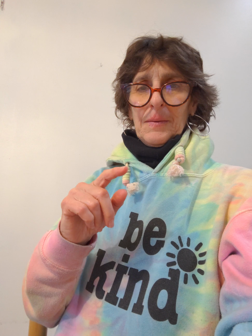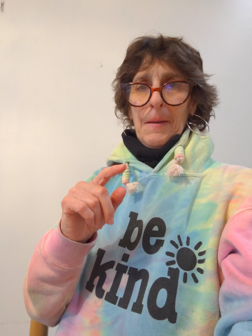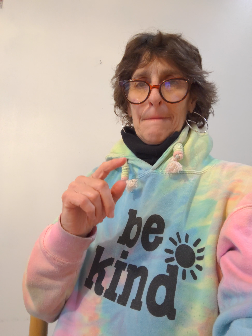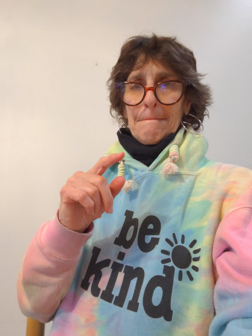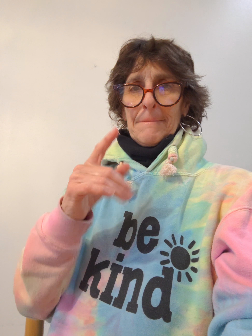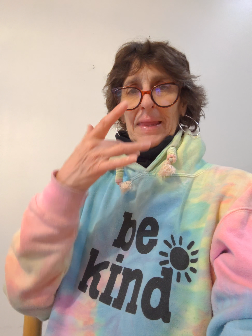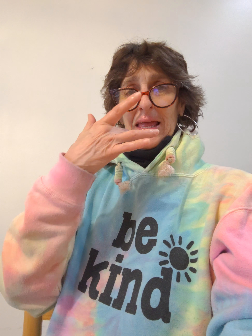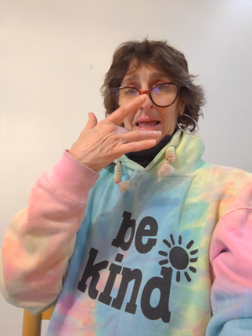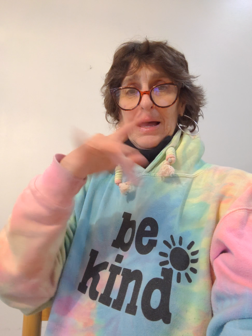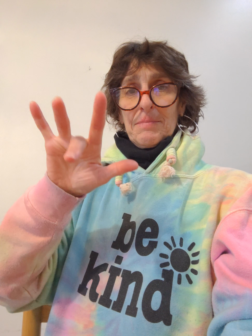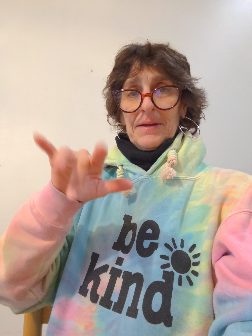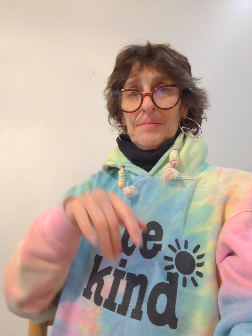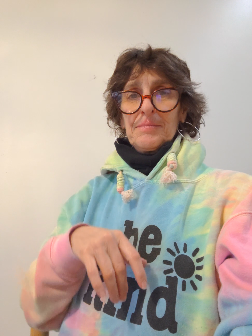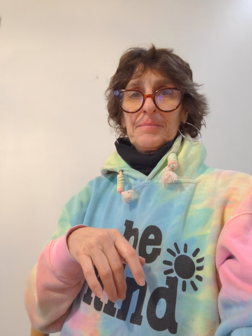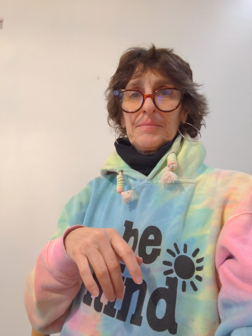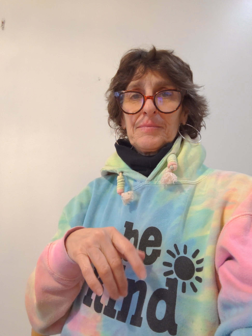empty